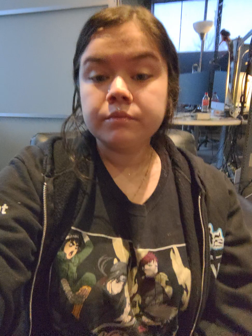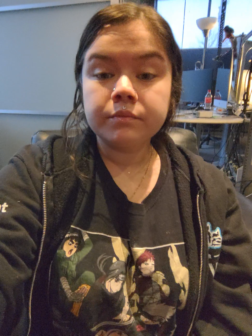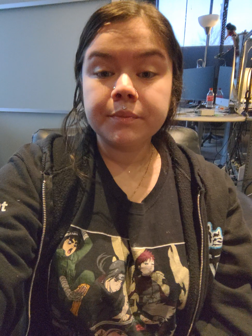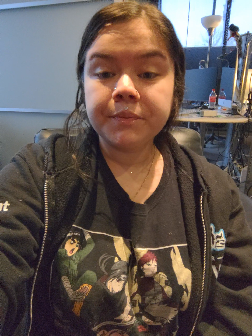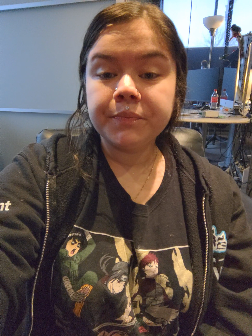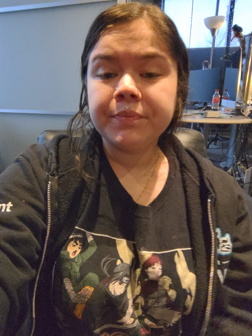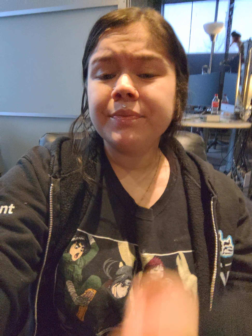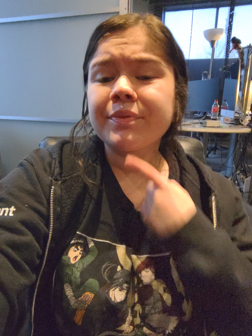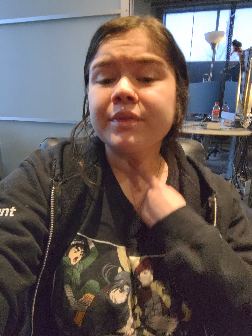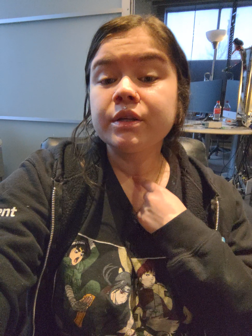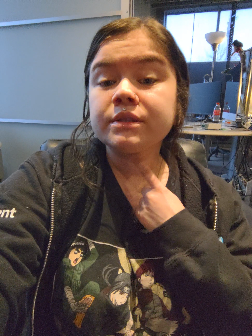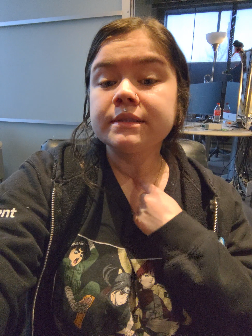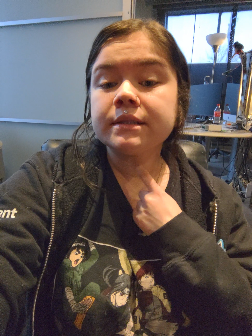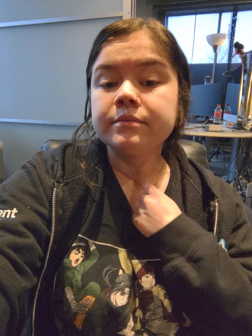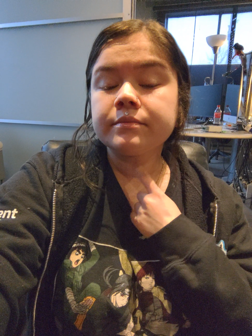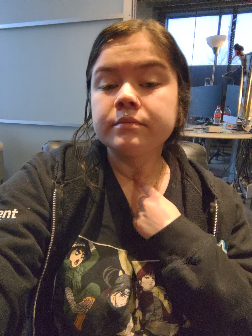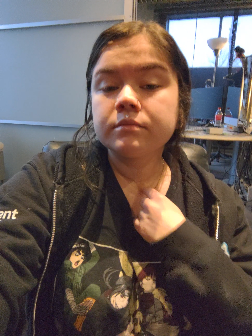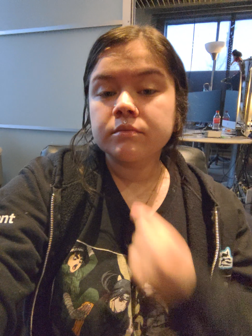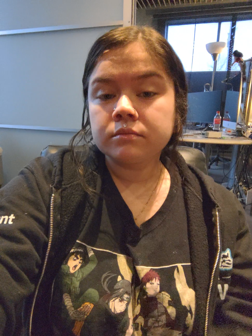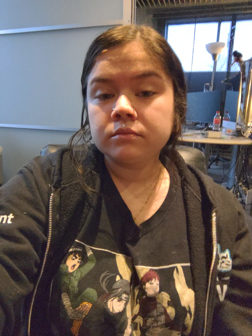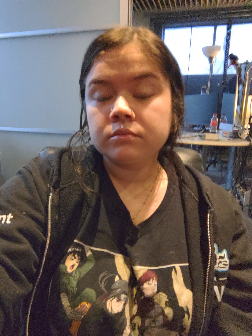thirsty